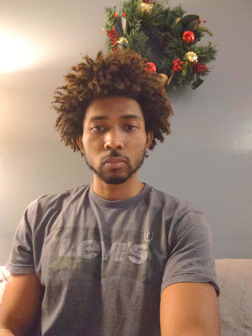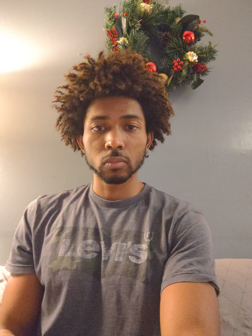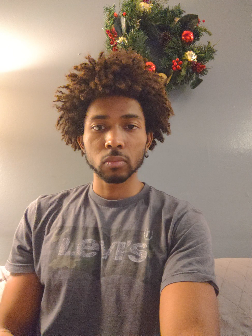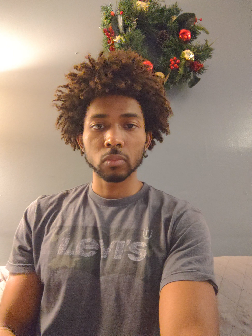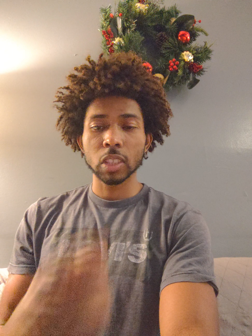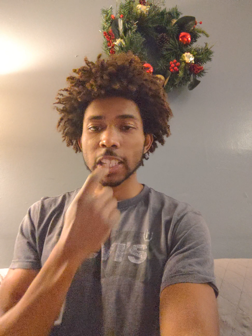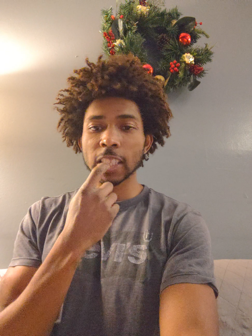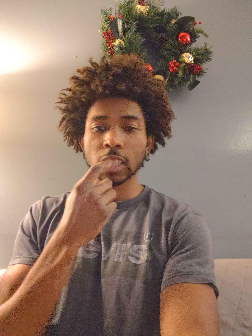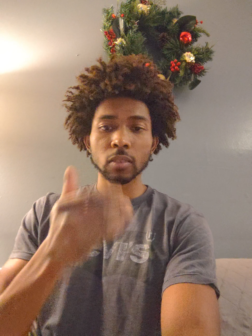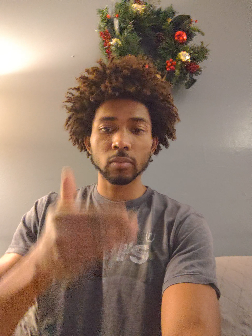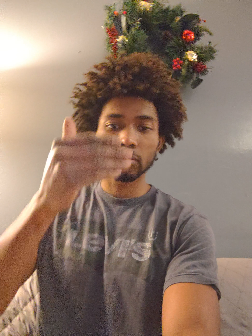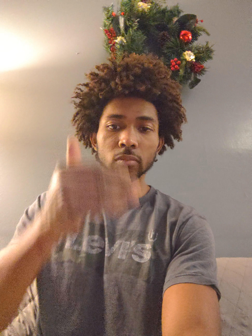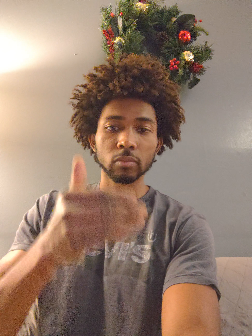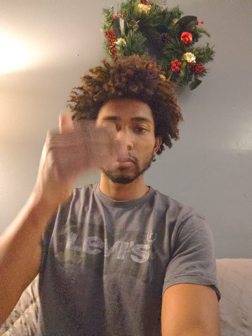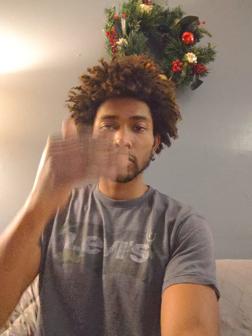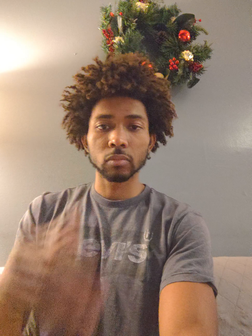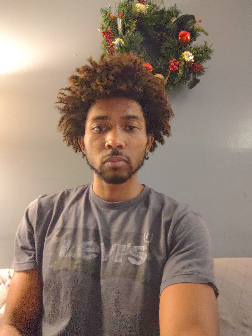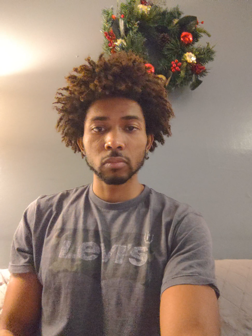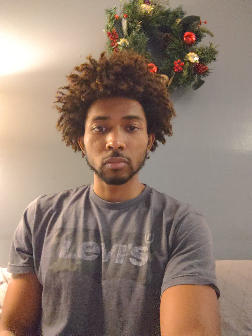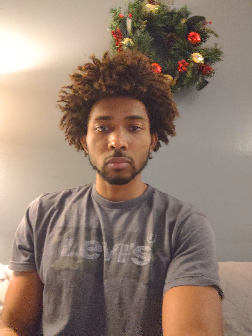window